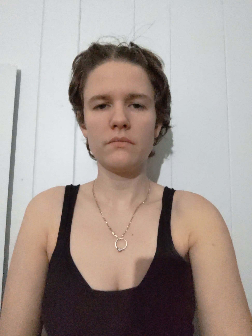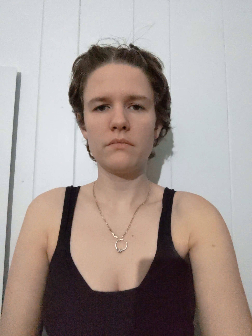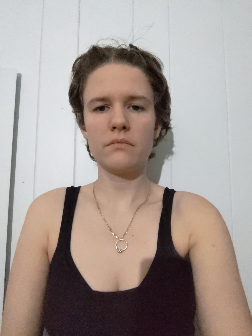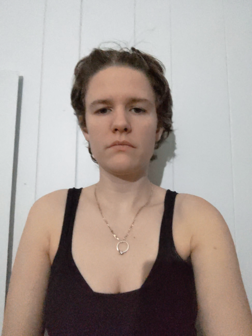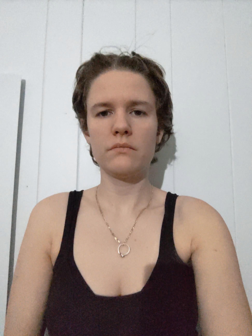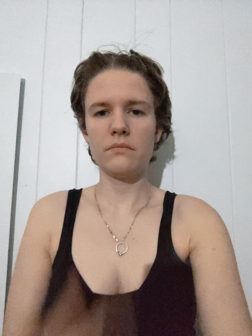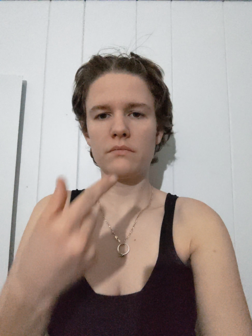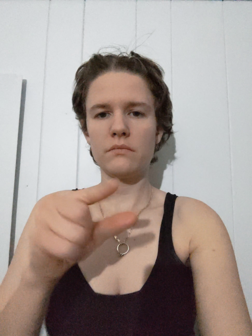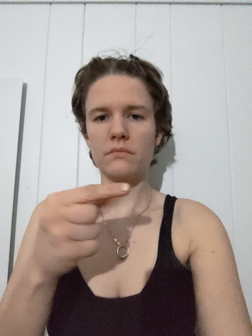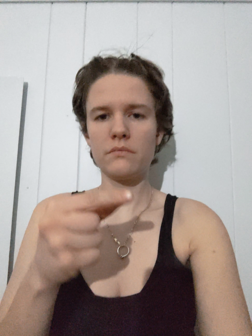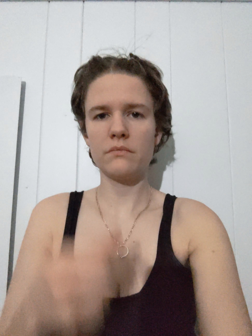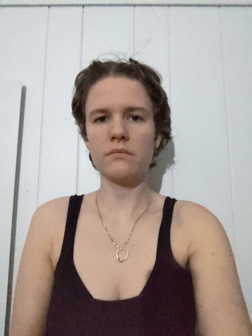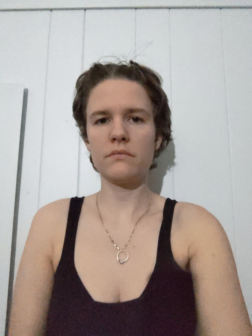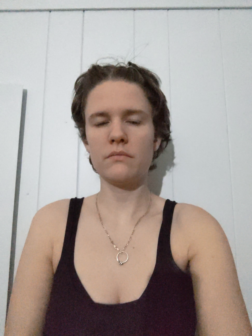green